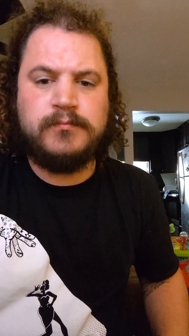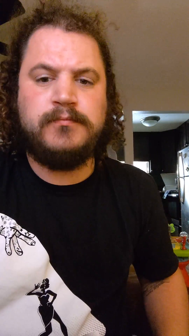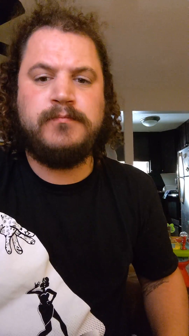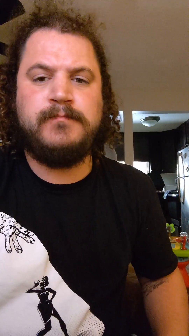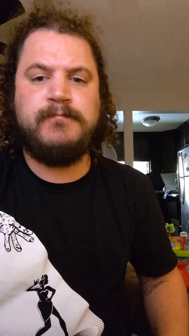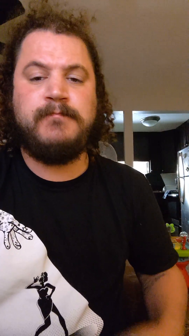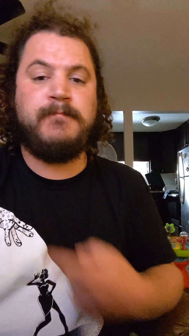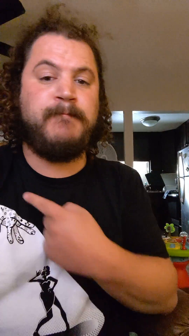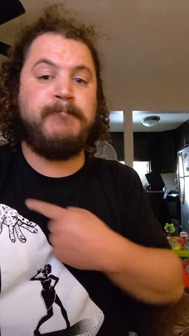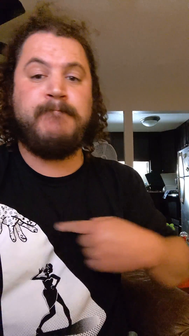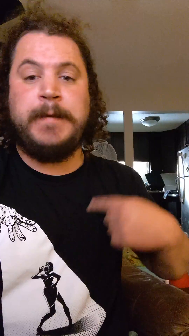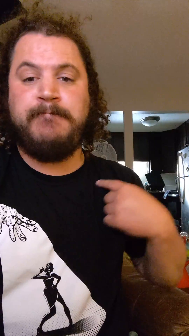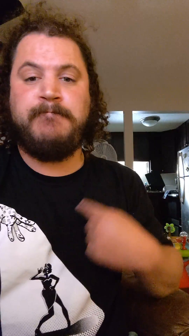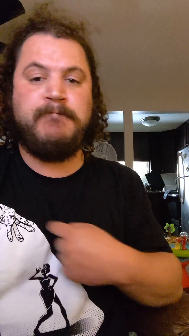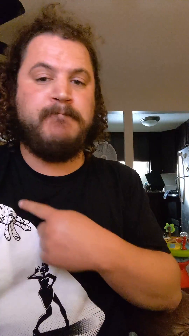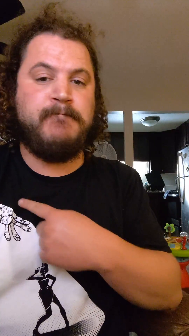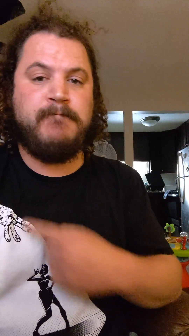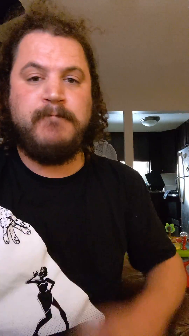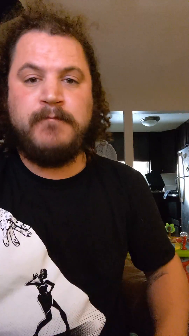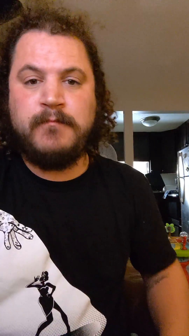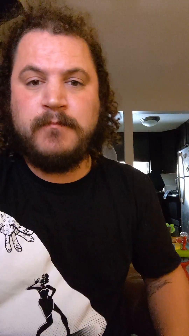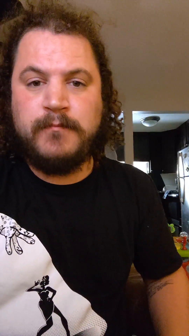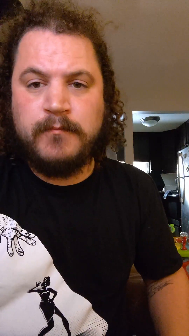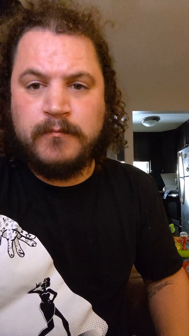bib